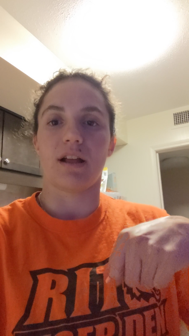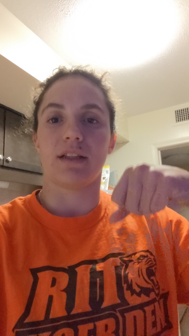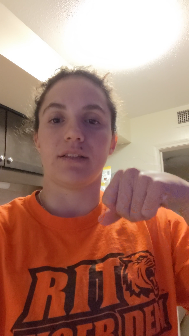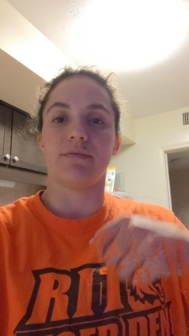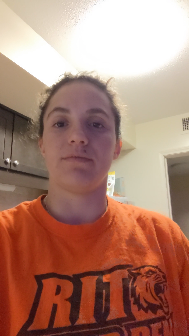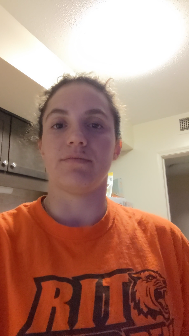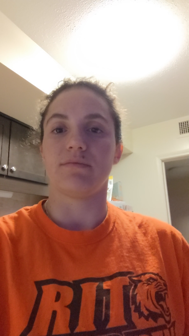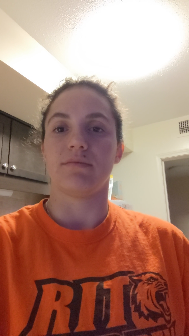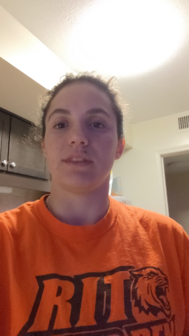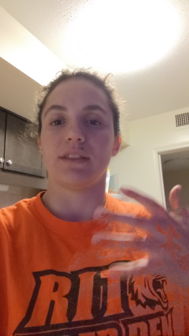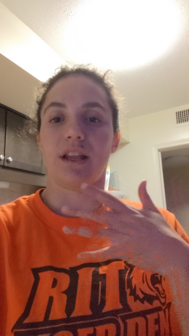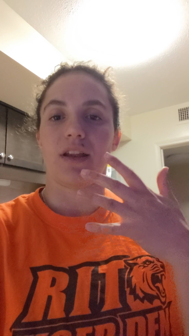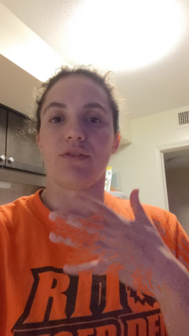scared